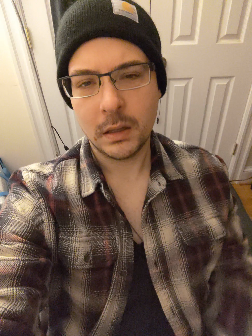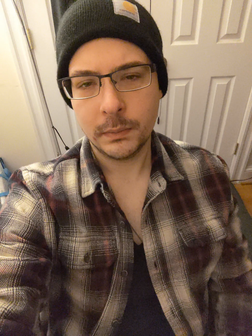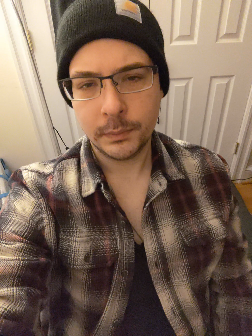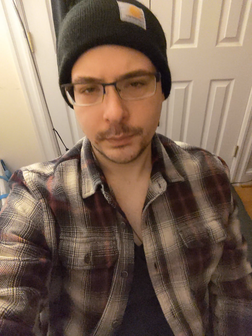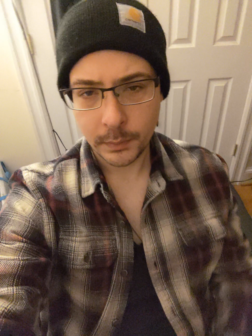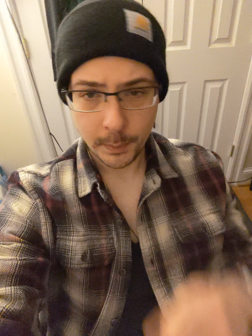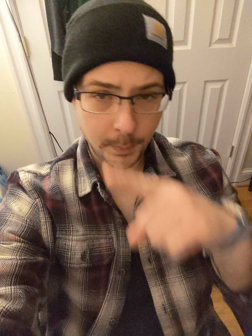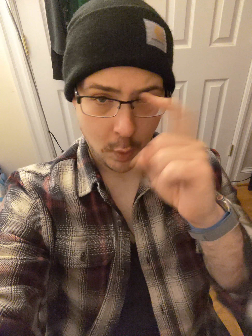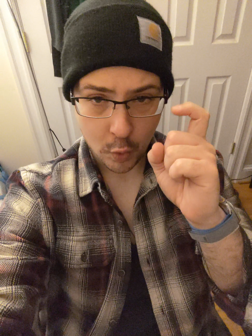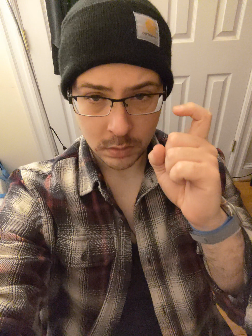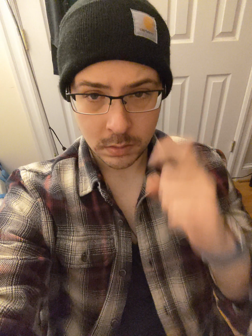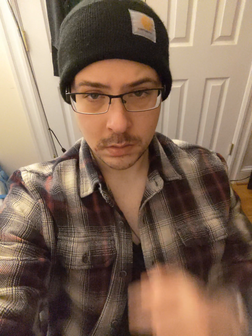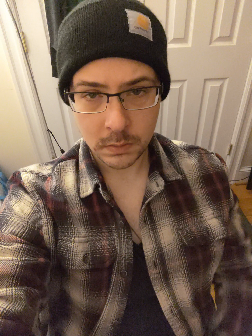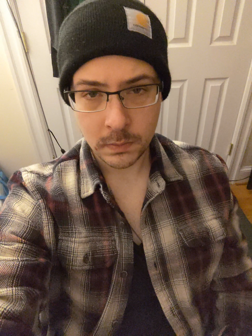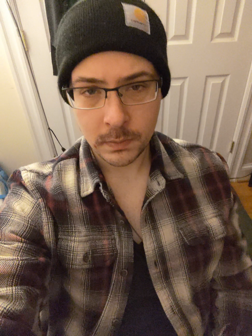because